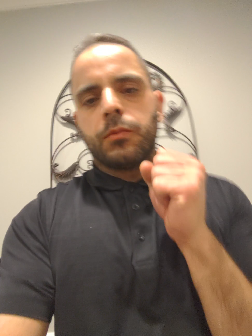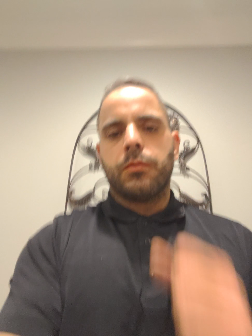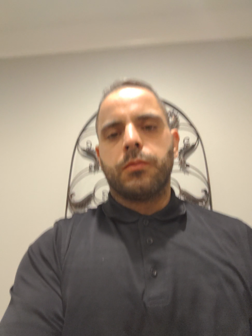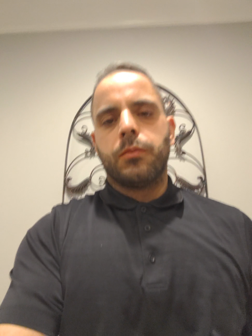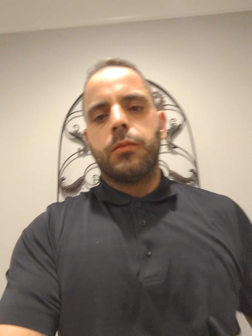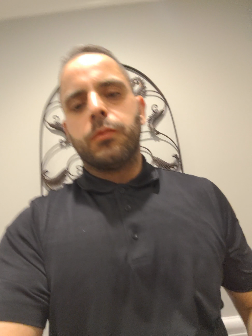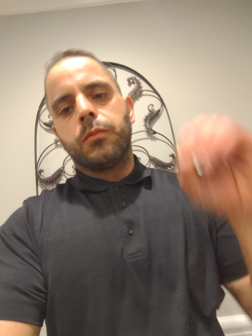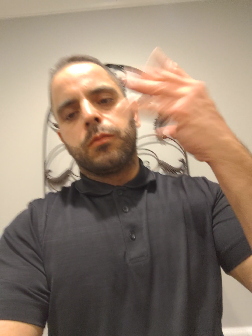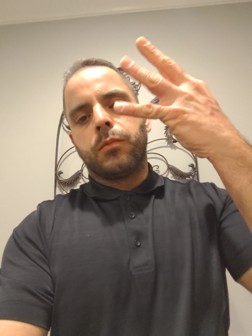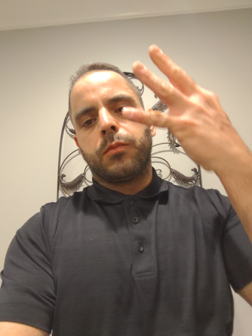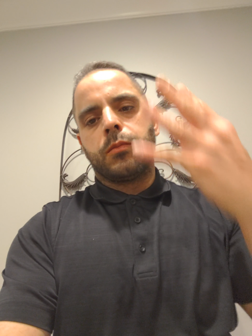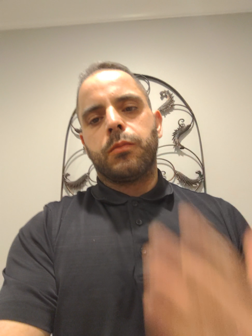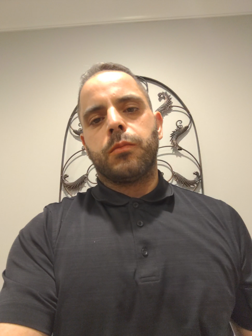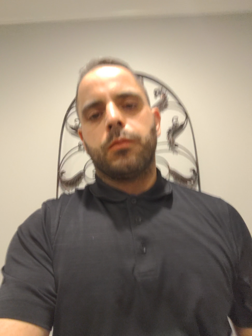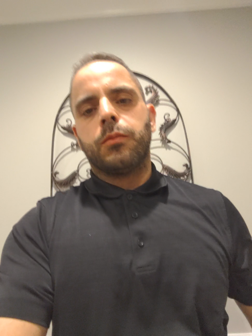sun